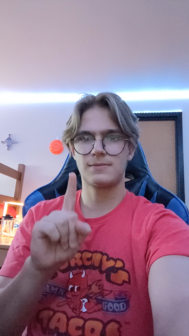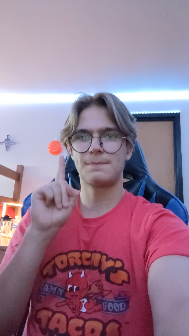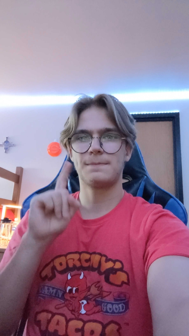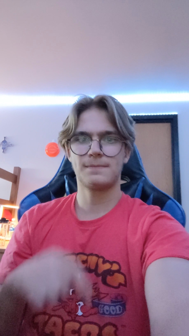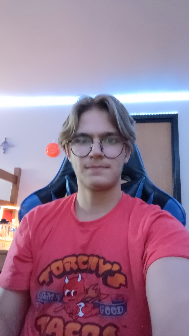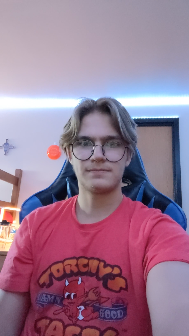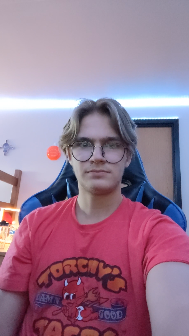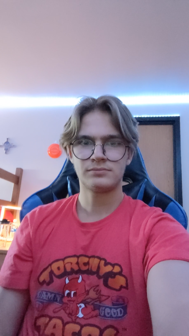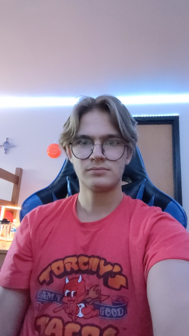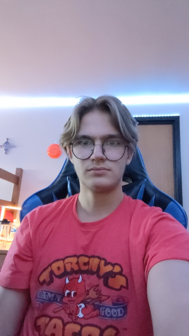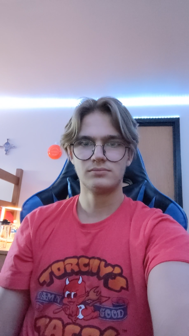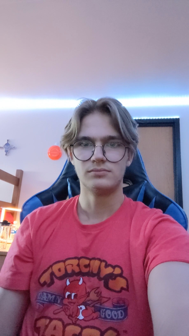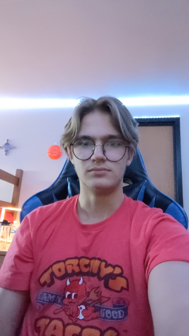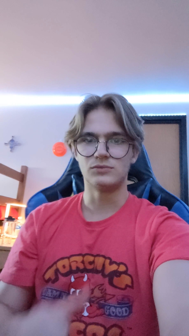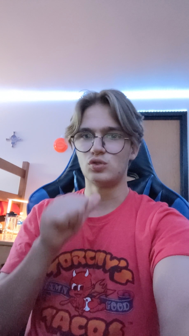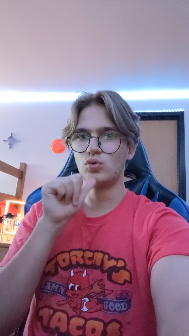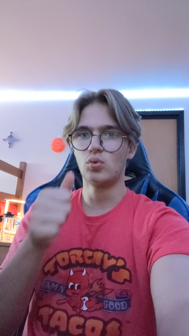don't